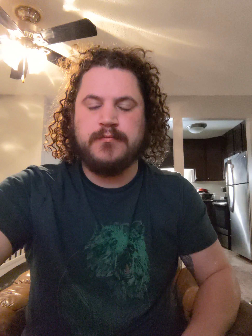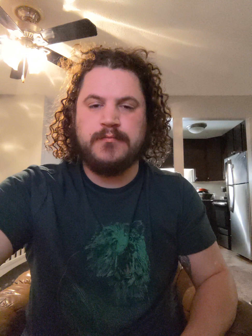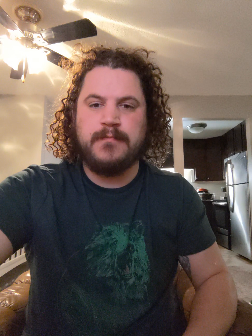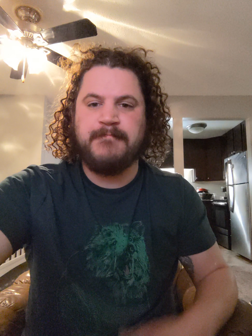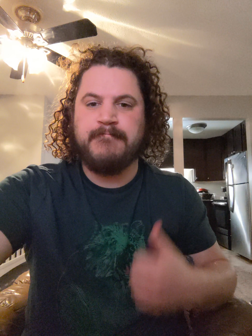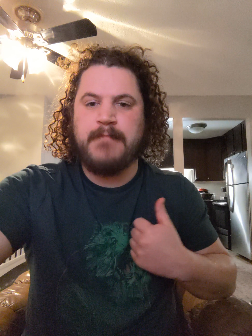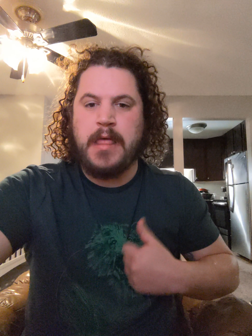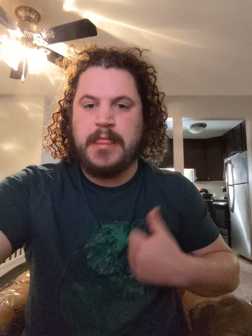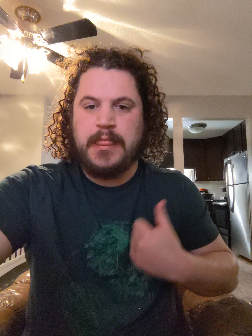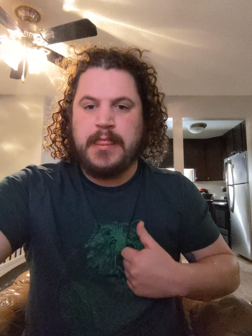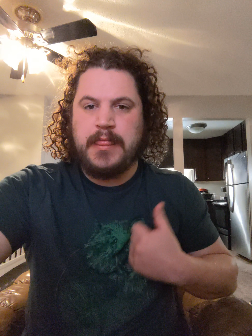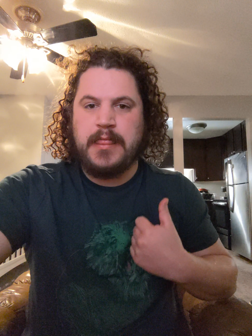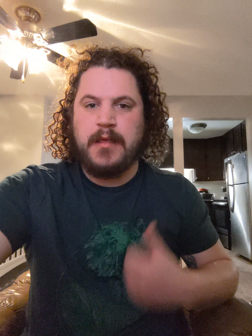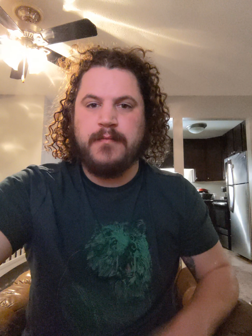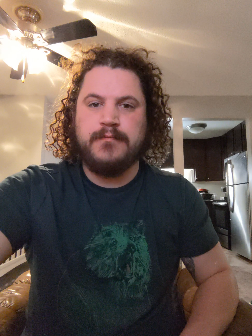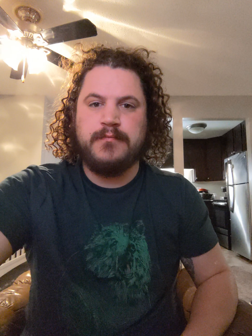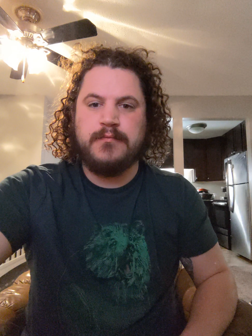bath